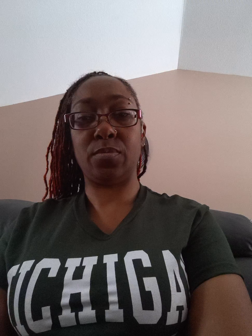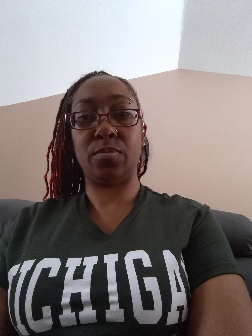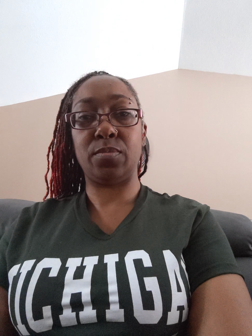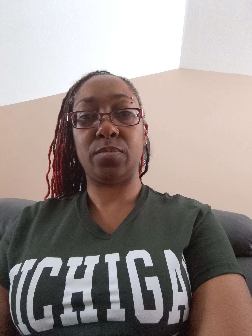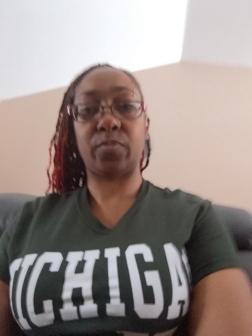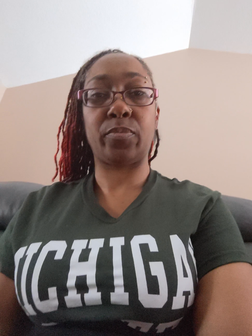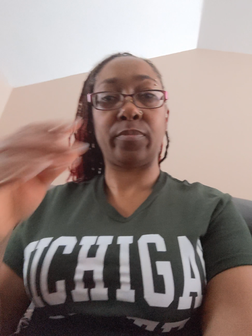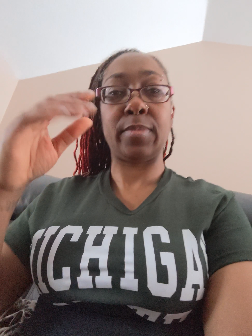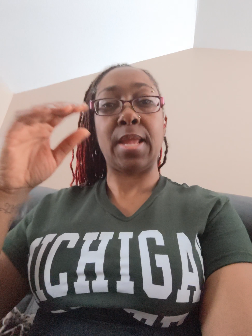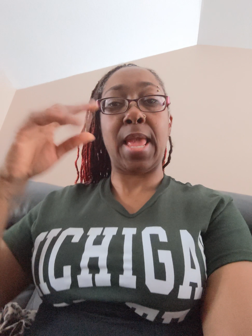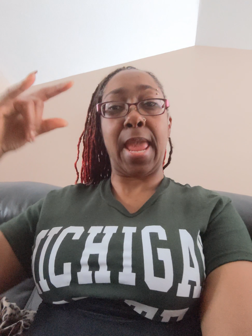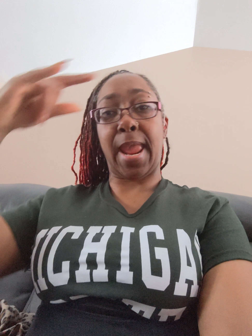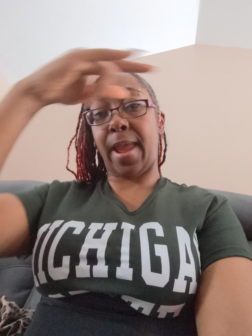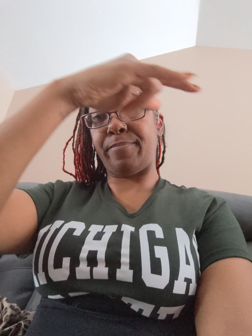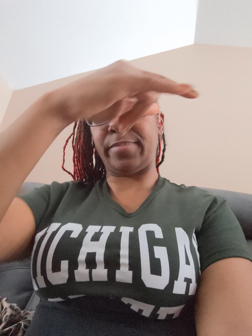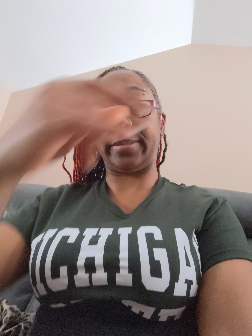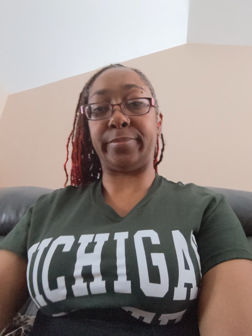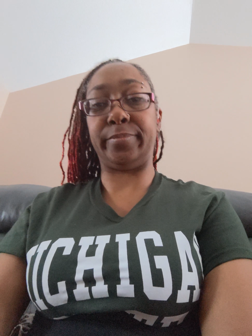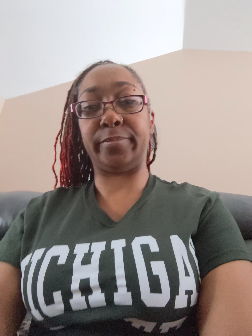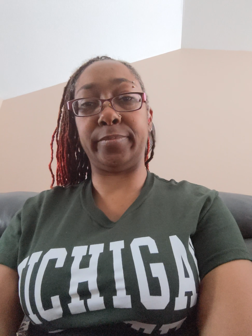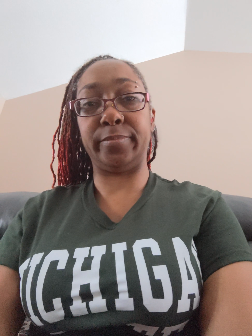airplane